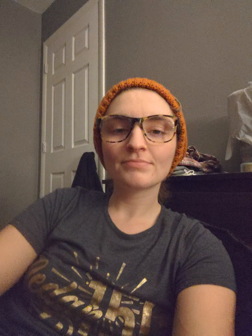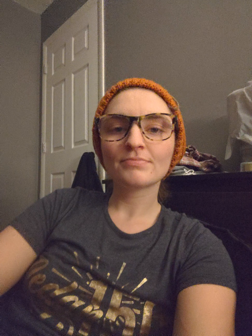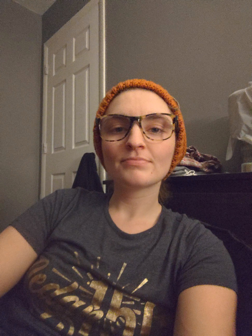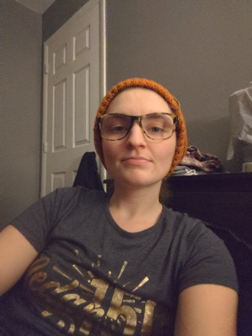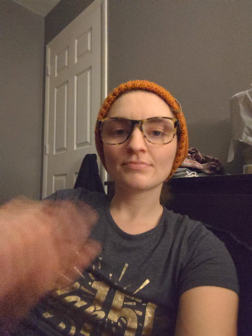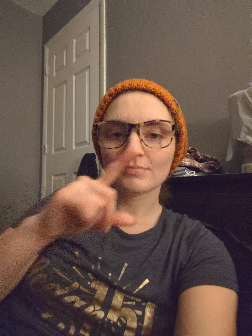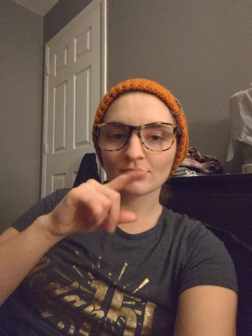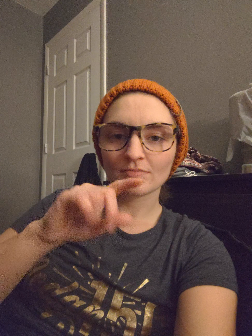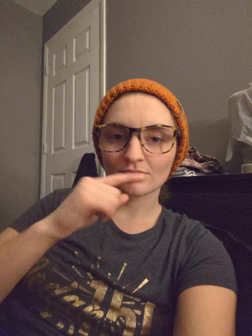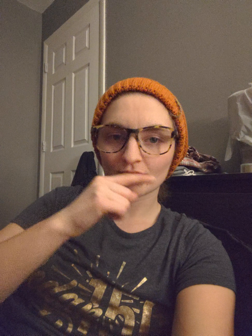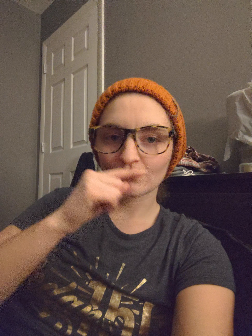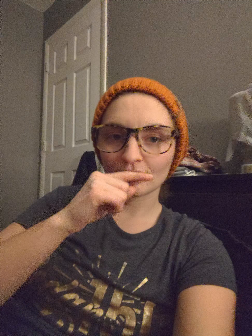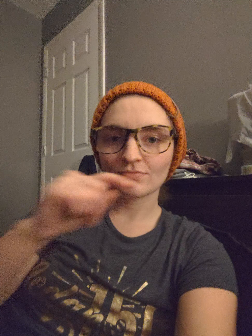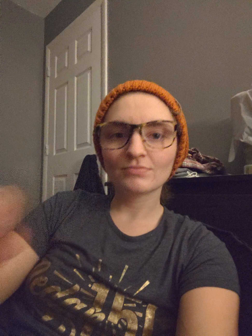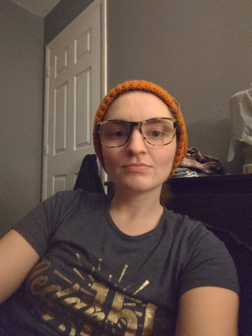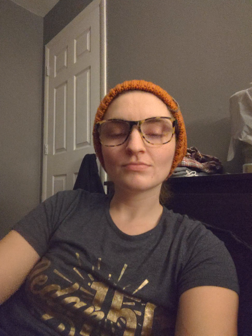toothbrush